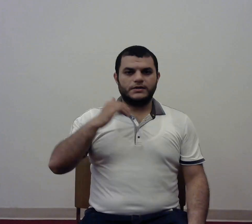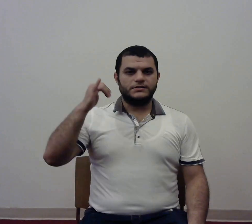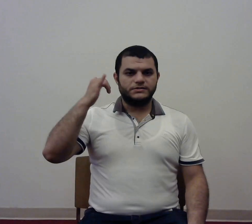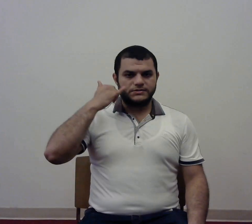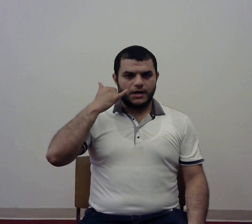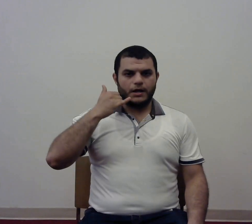zəng